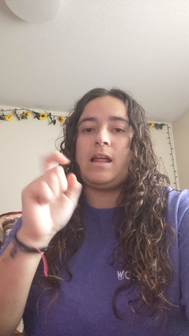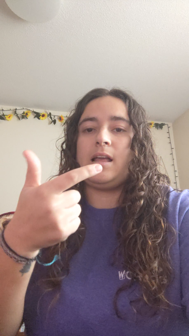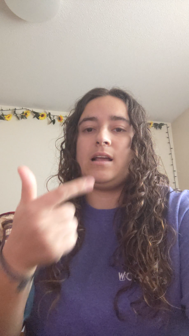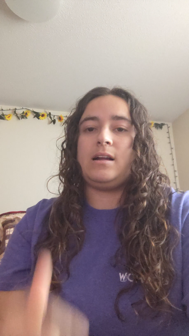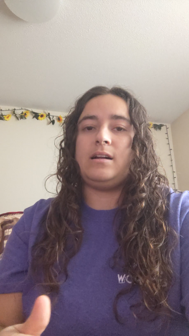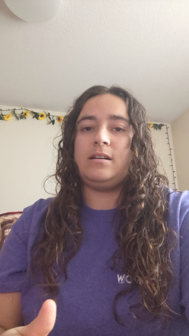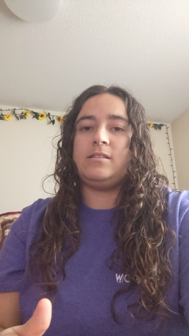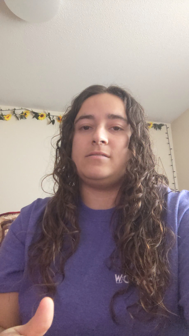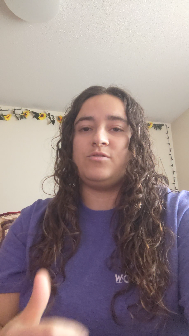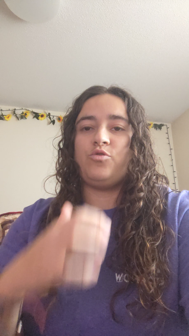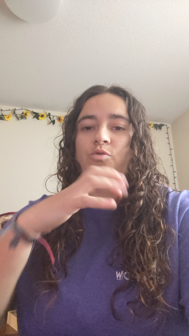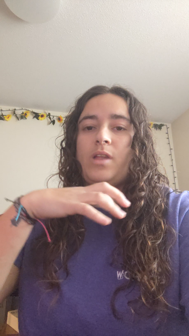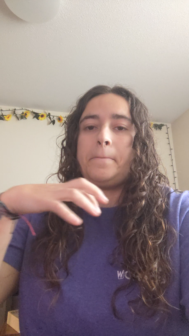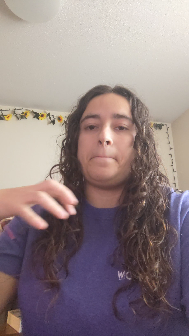grapes